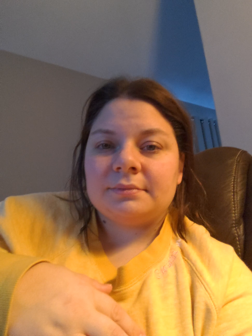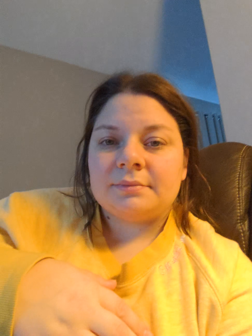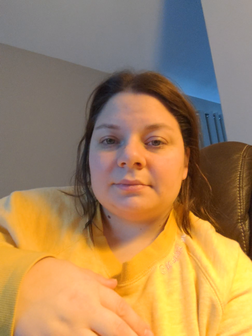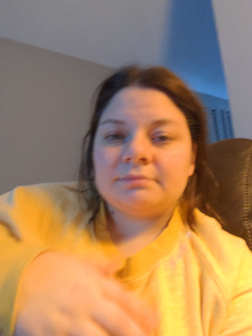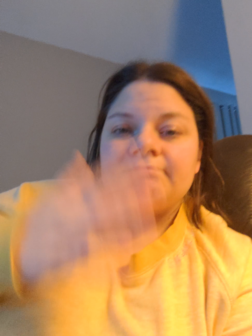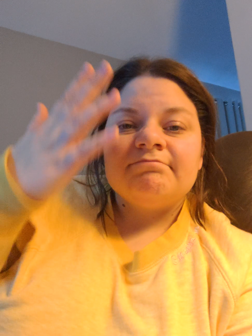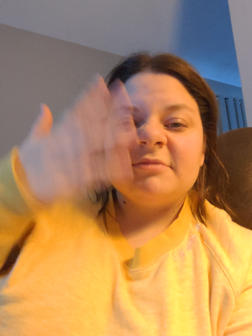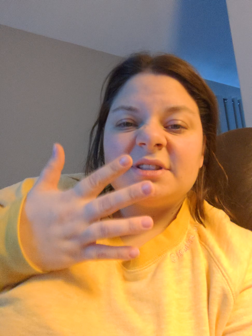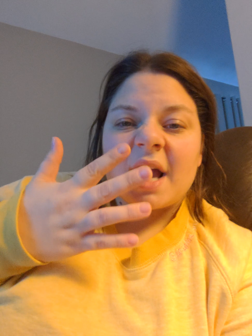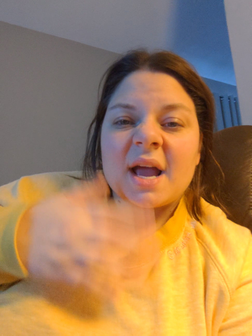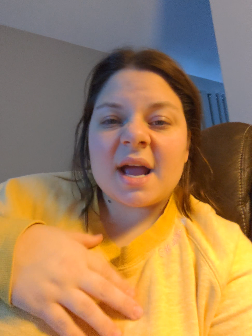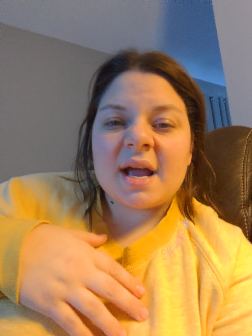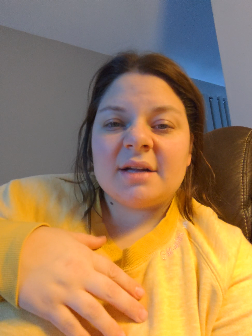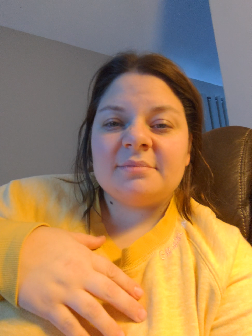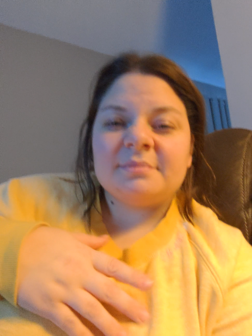sad